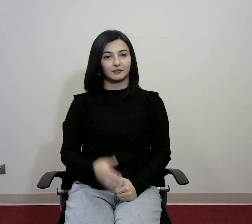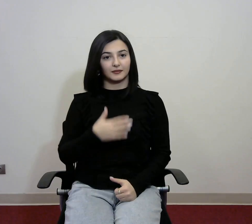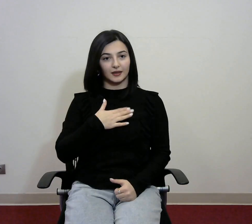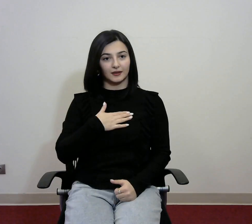mən